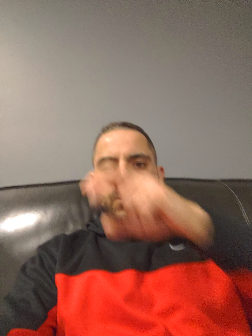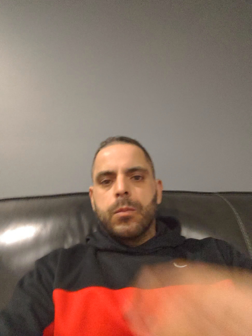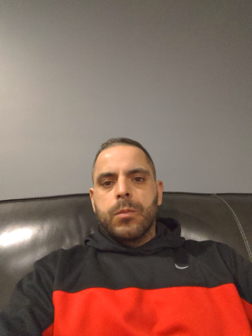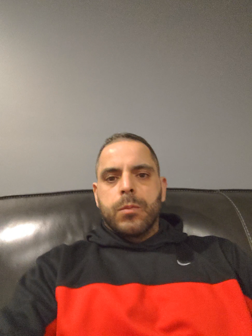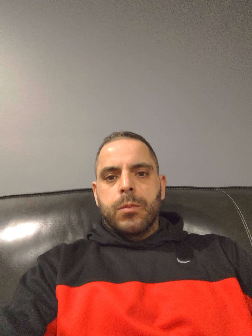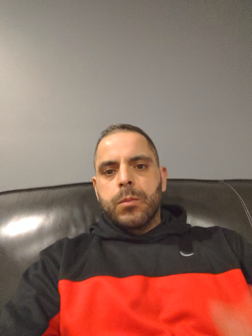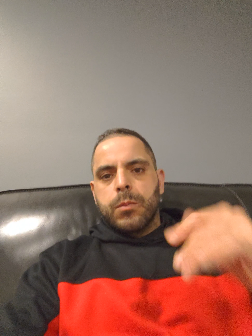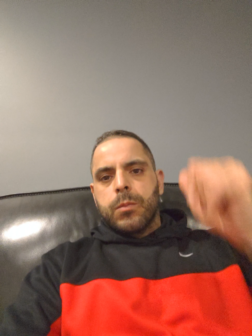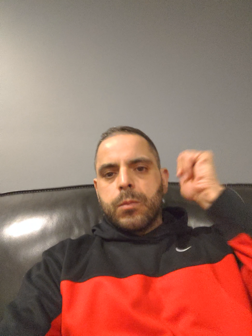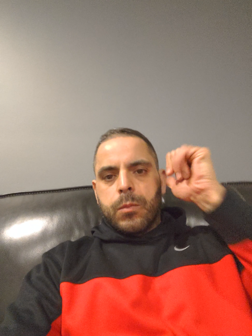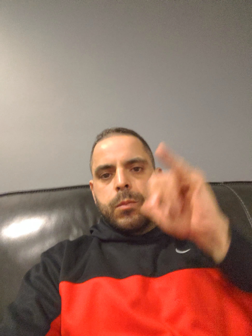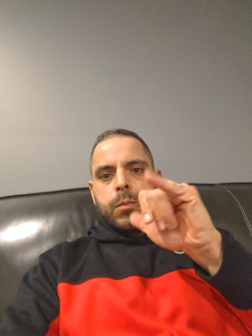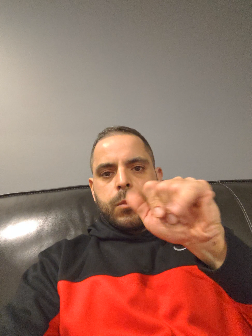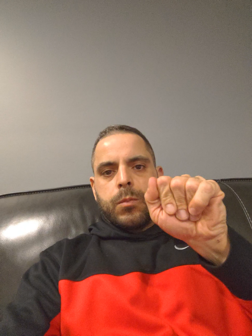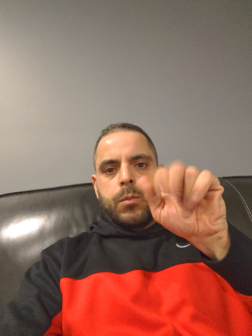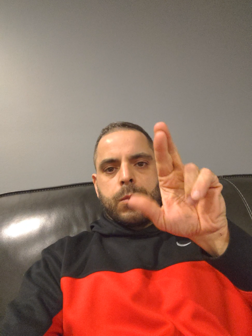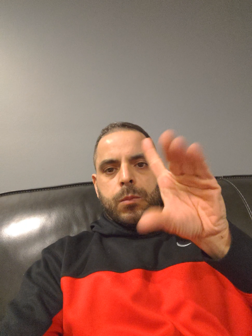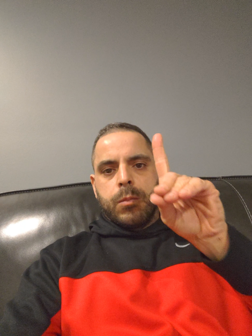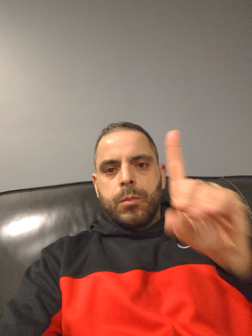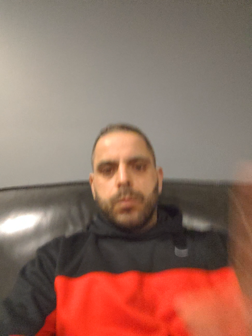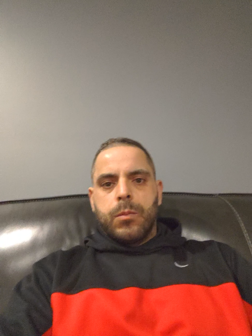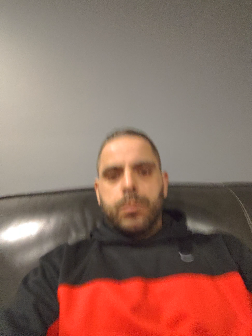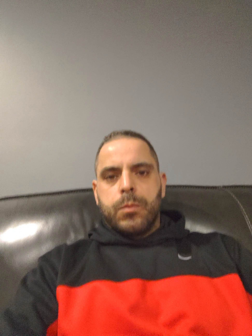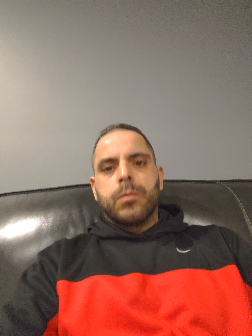backyard